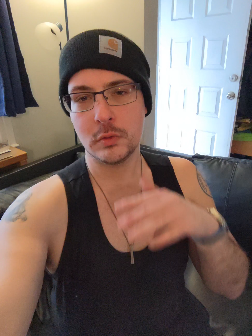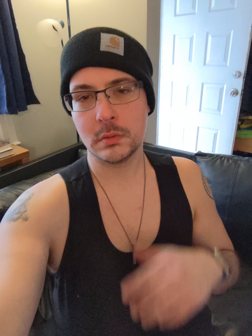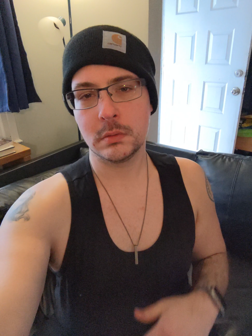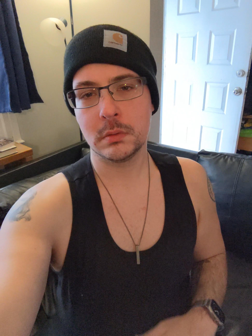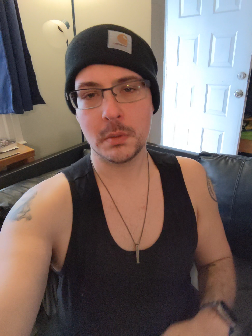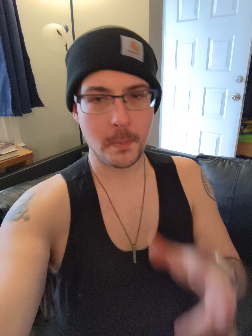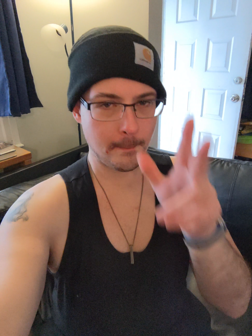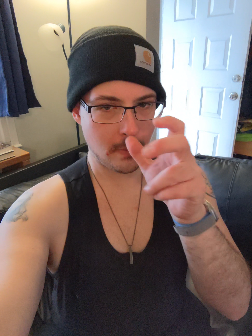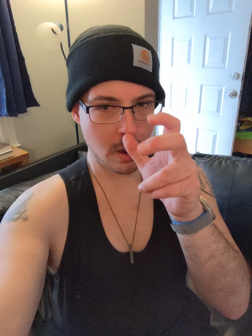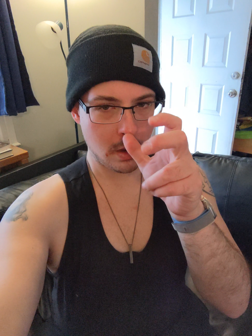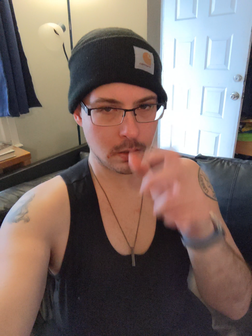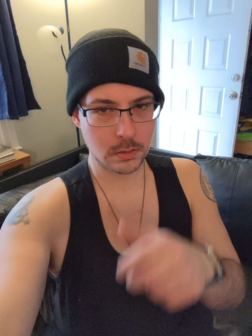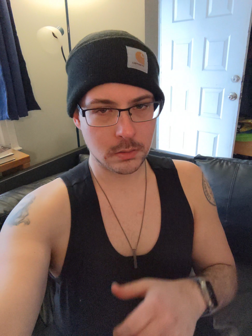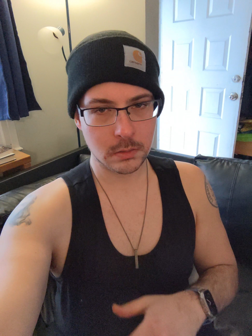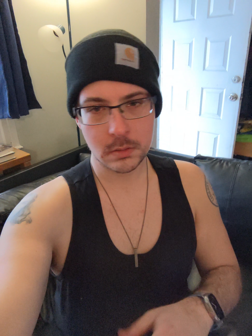bug